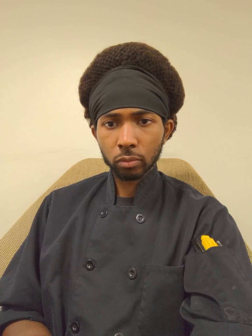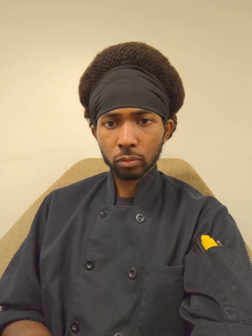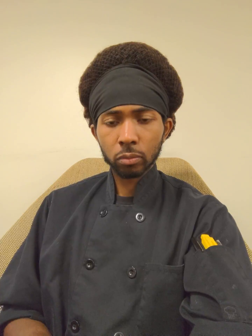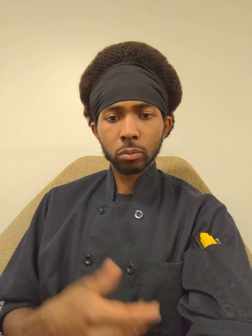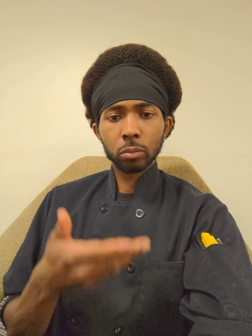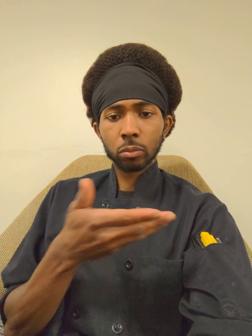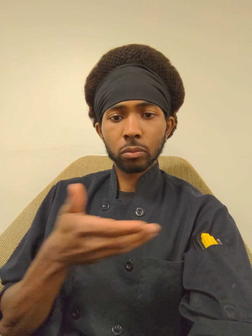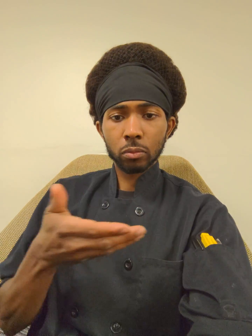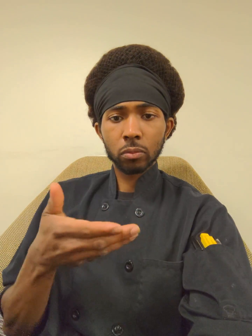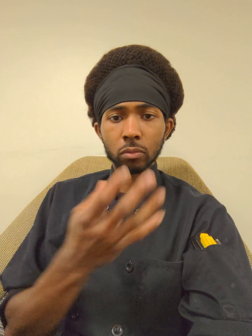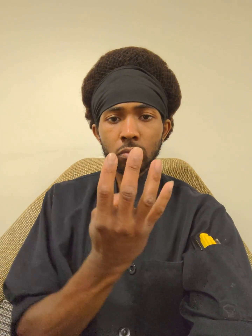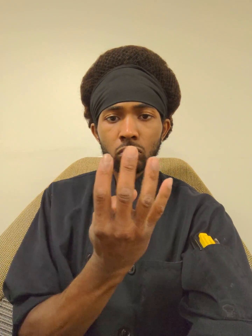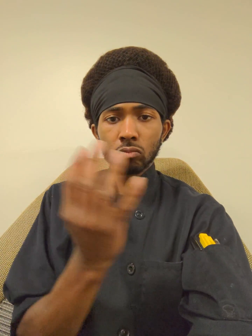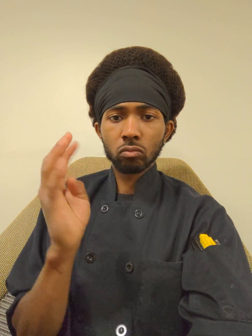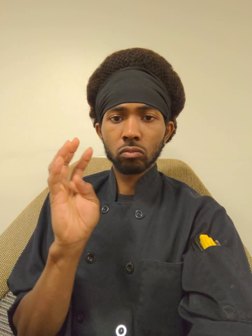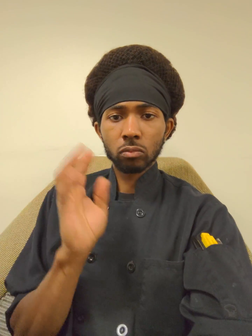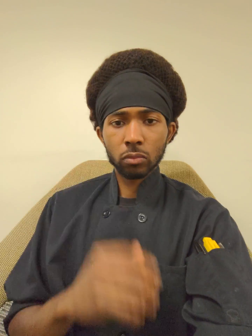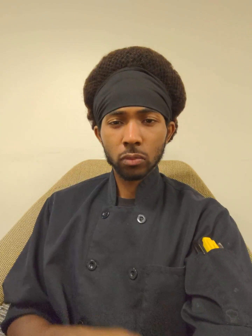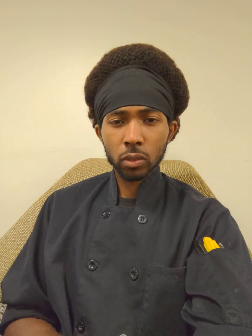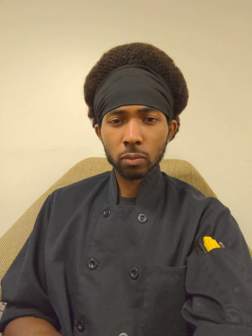crib